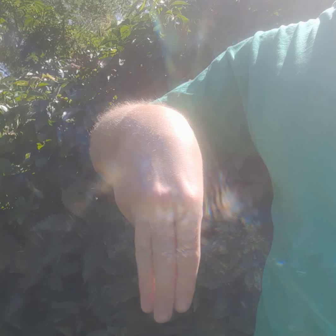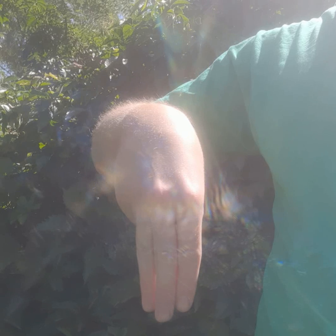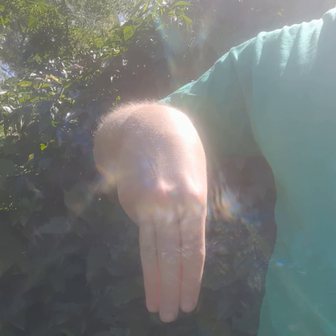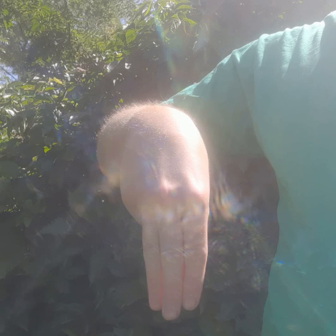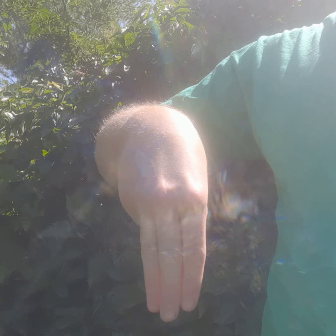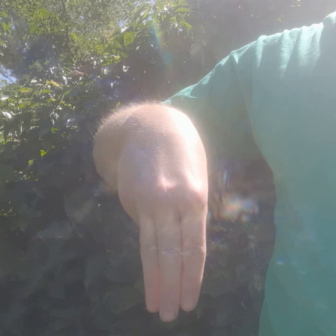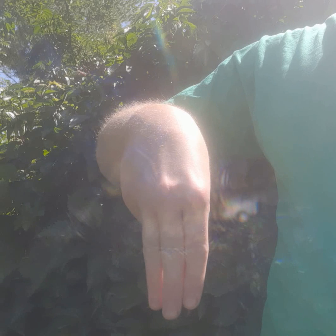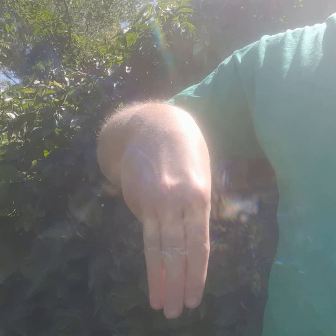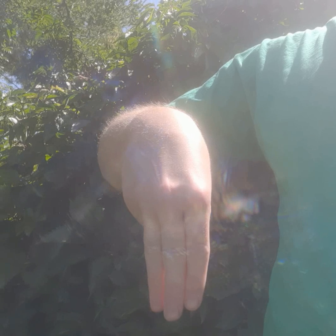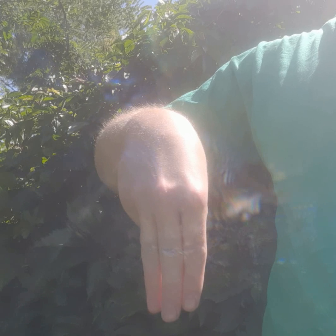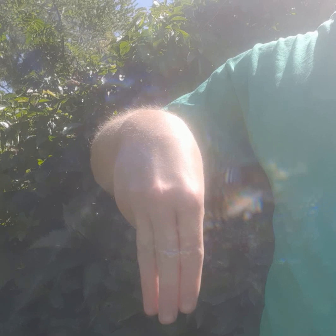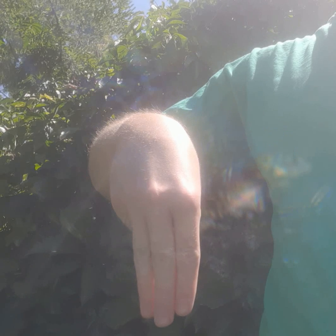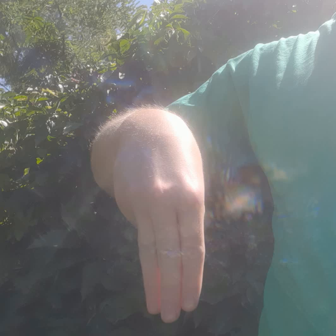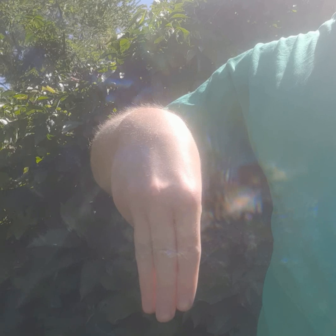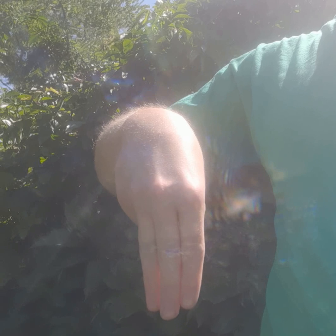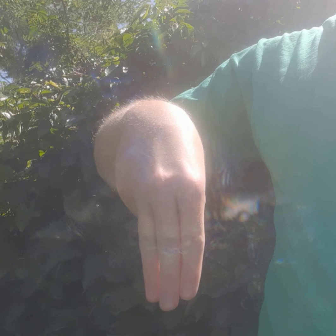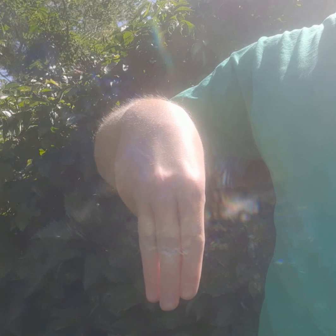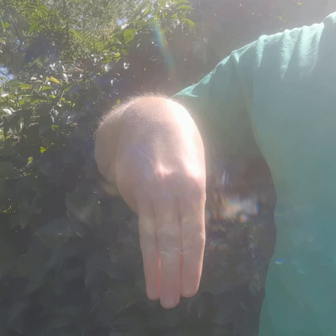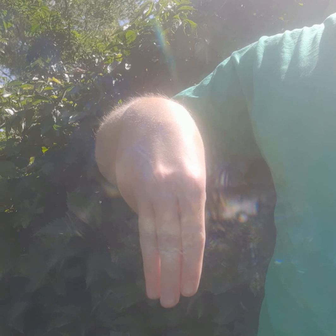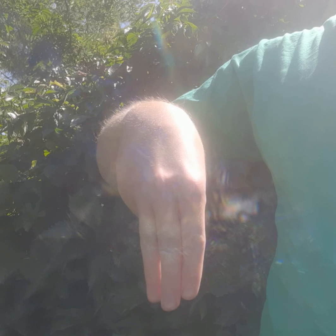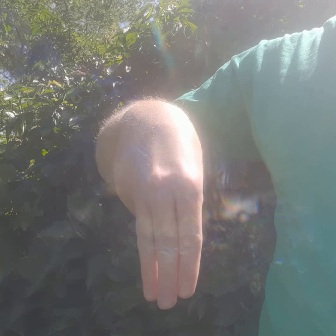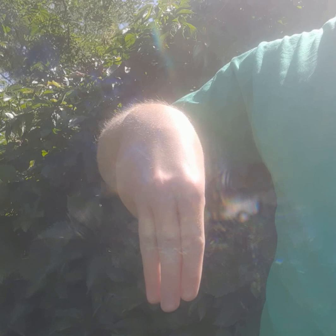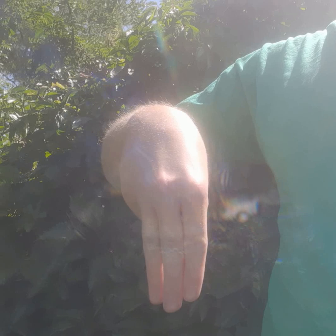Т